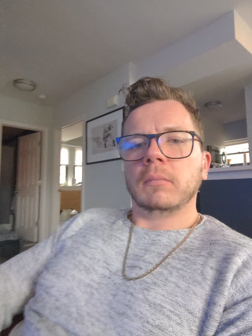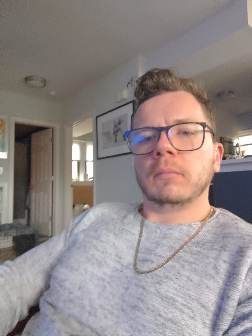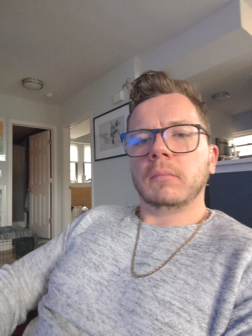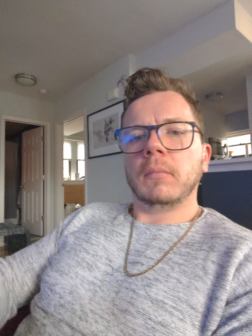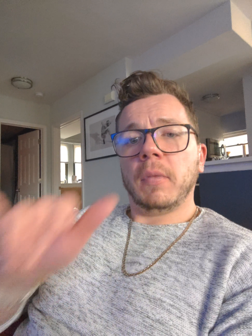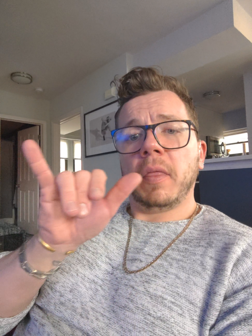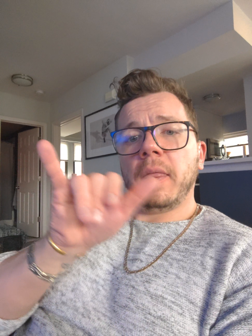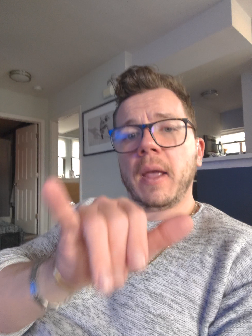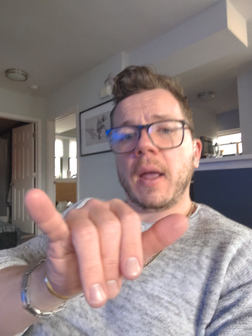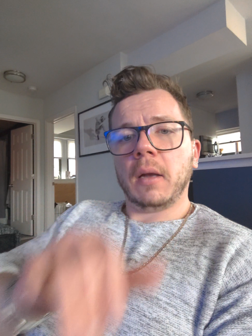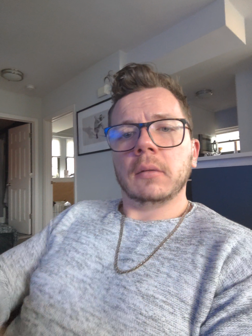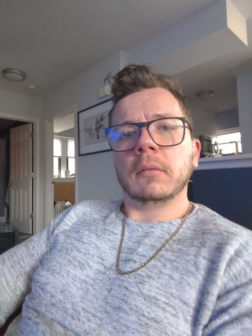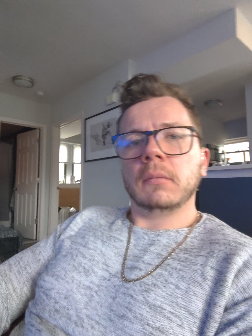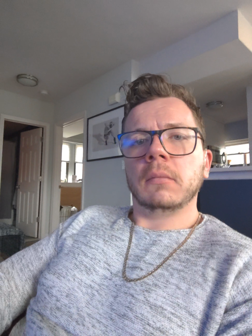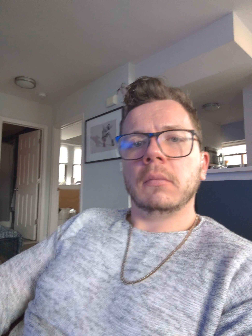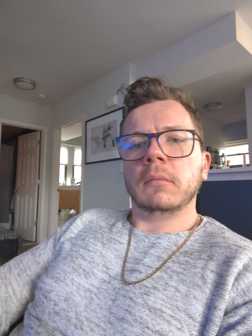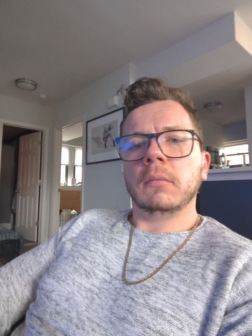that